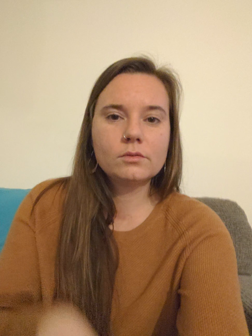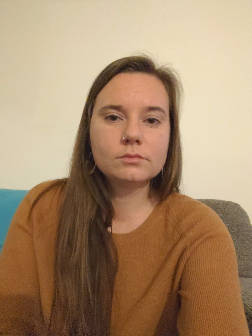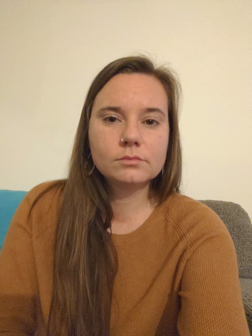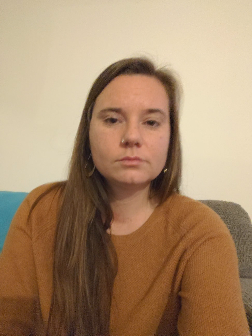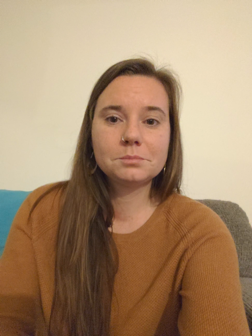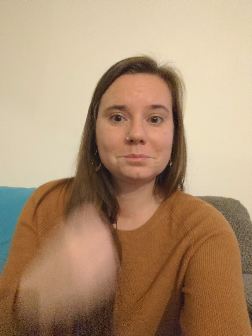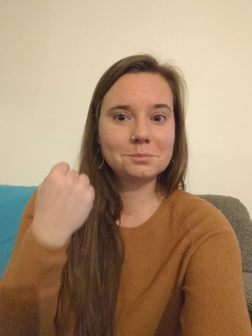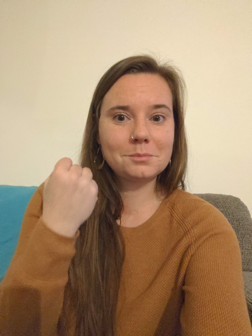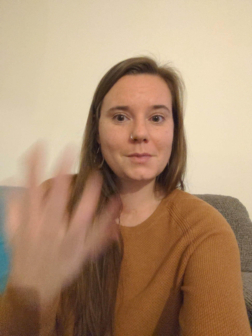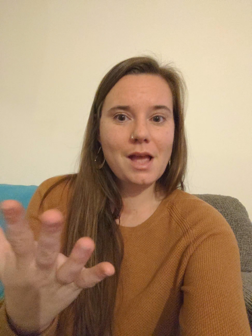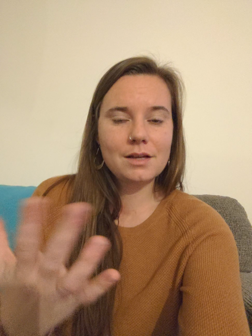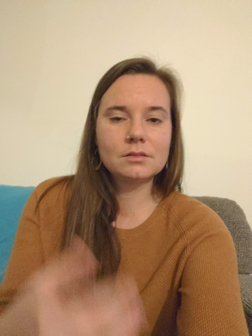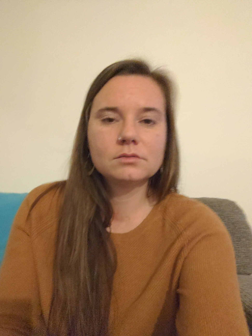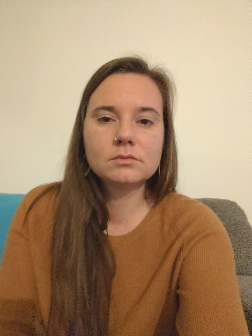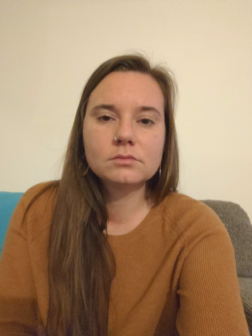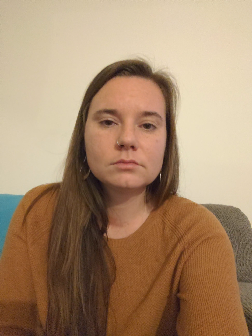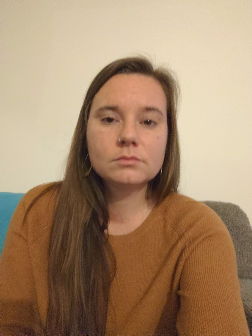many